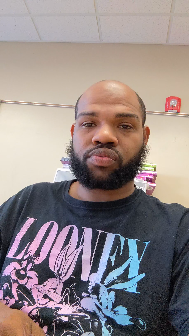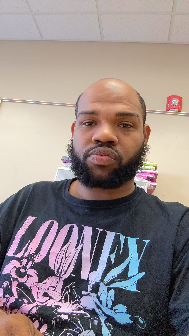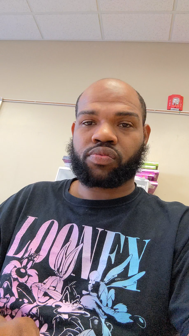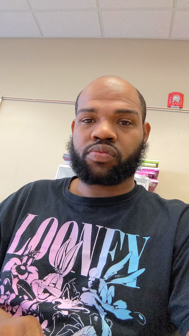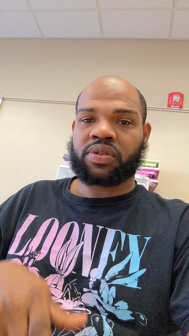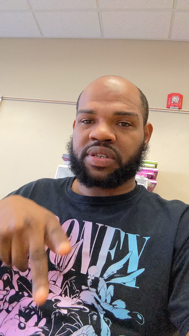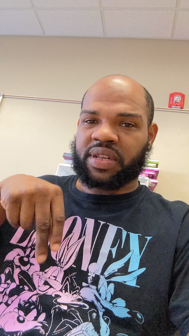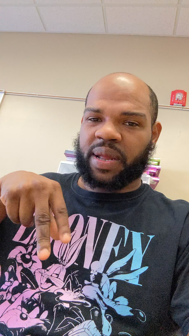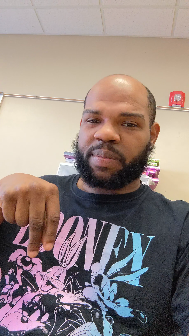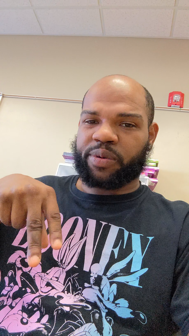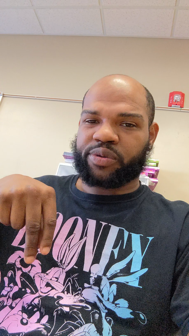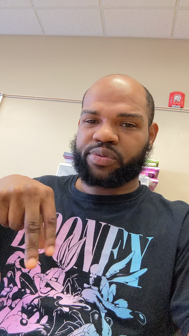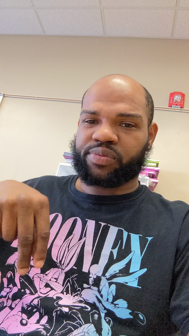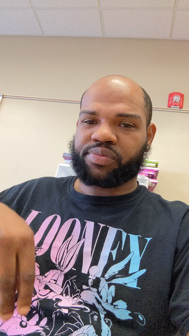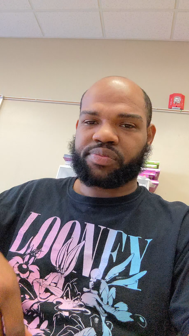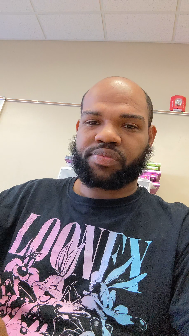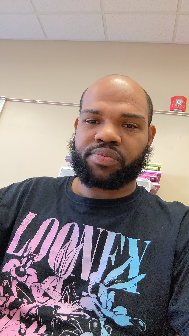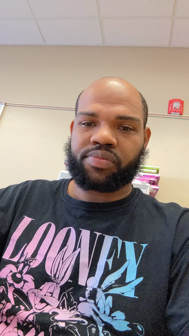diaper